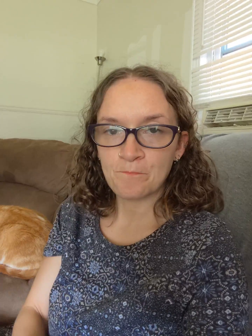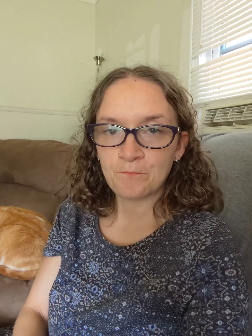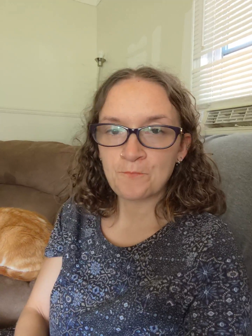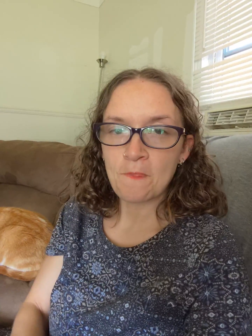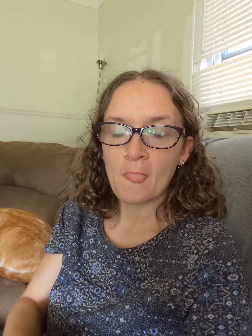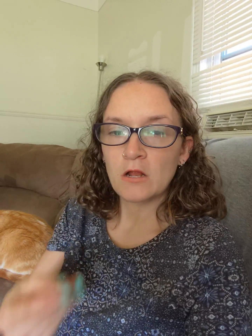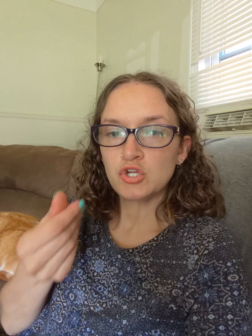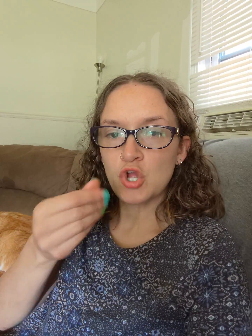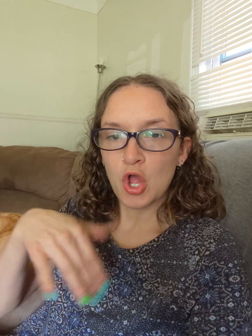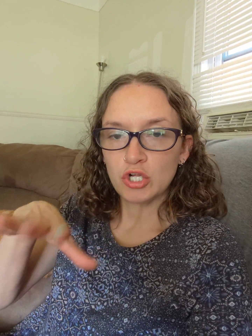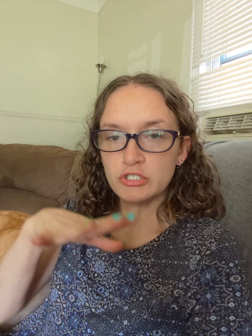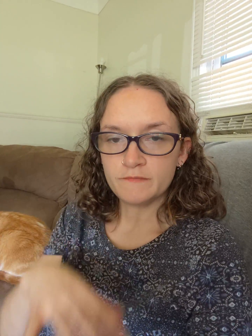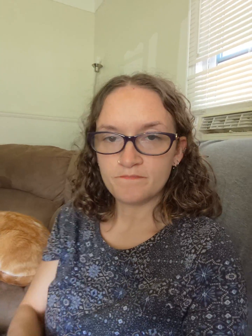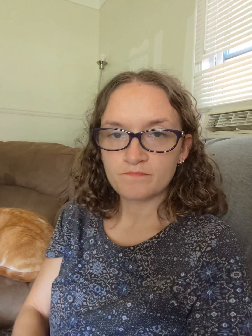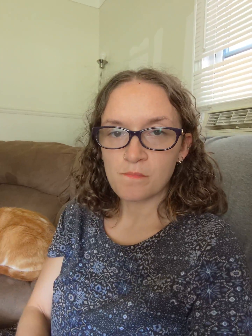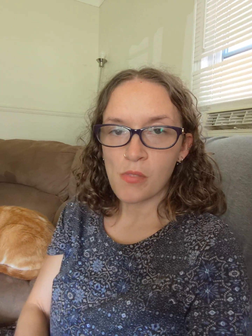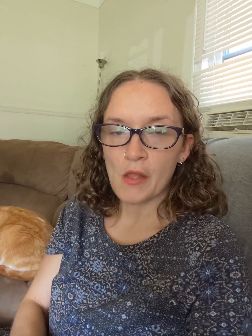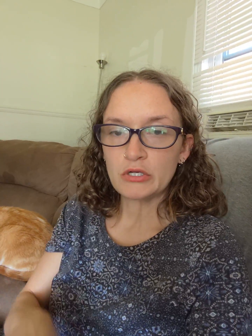garden